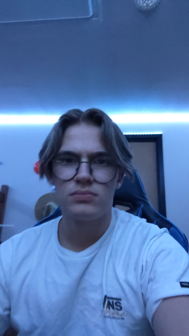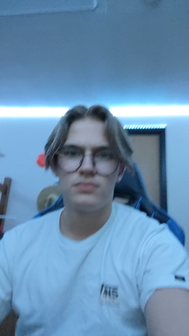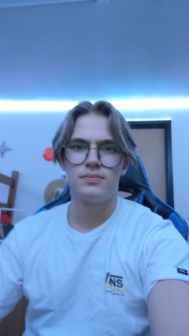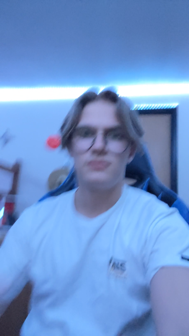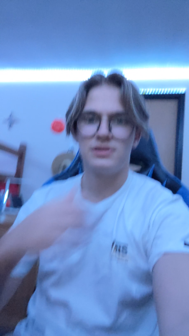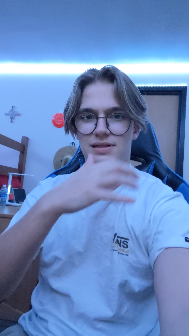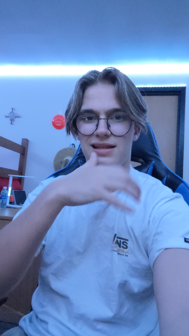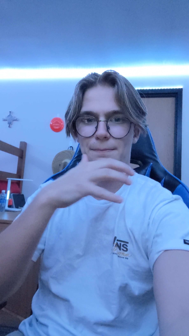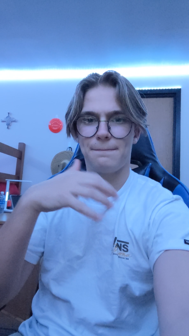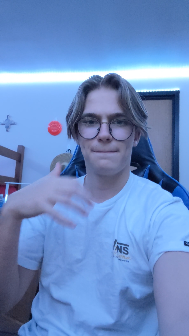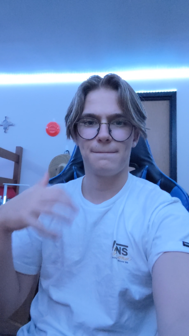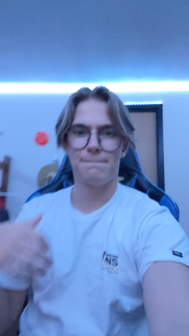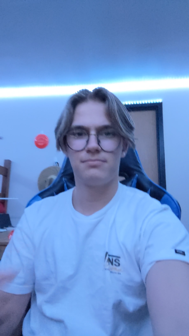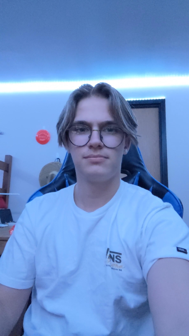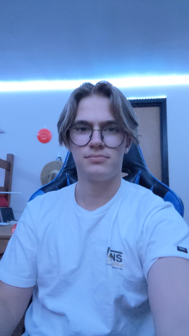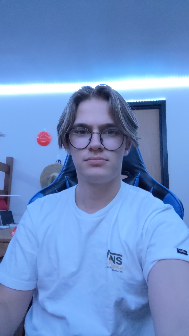grapes